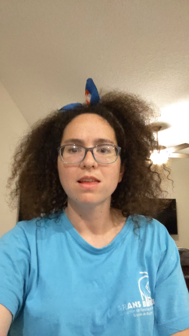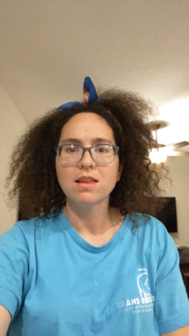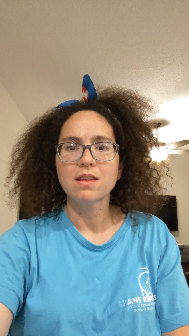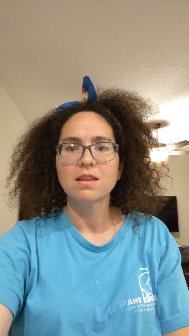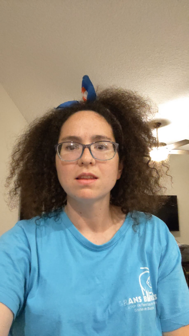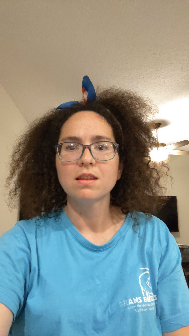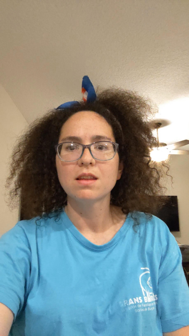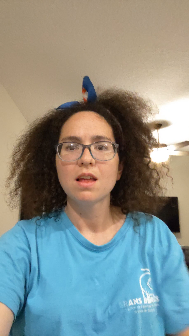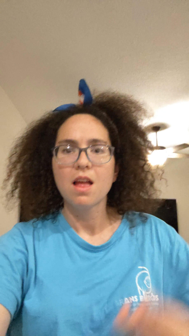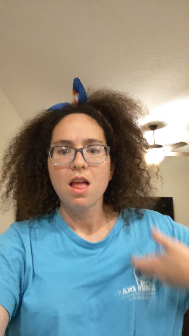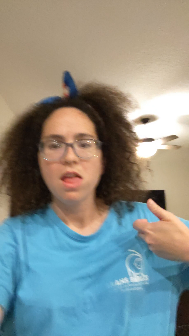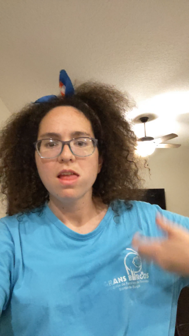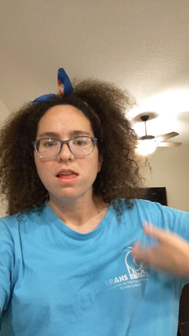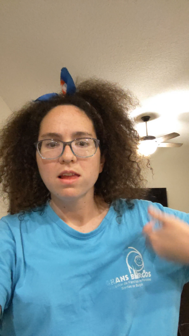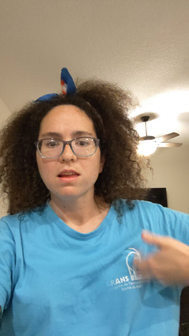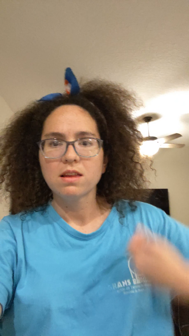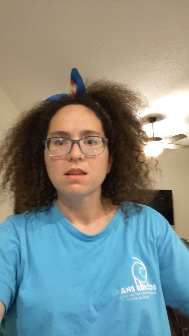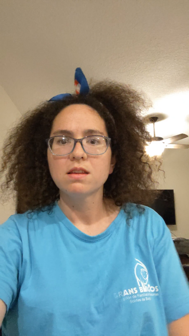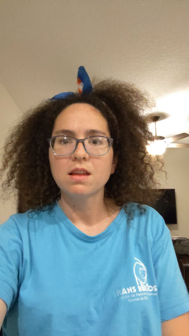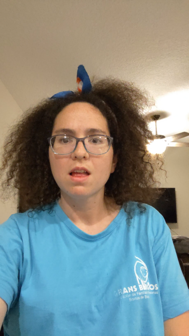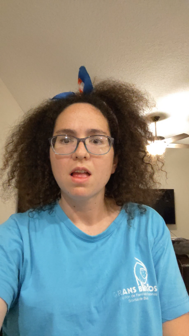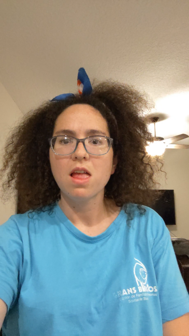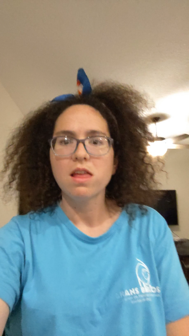monkey